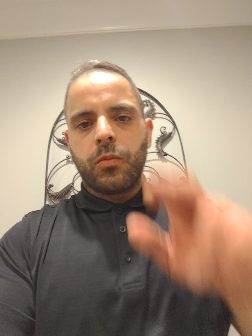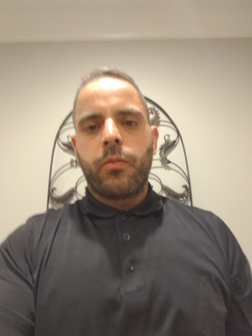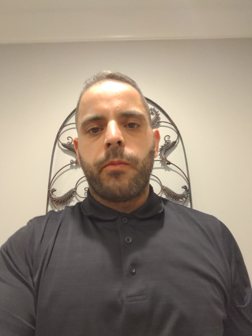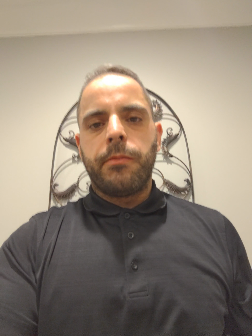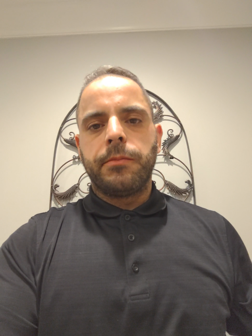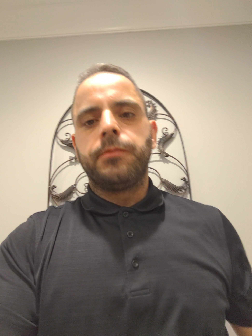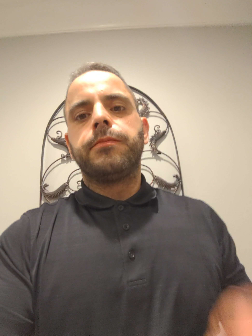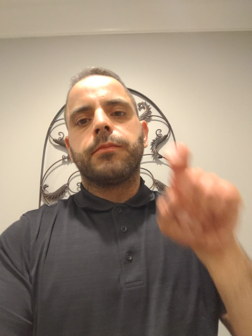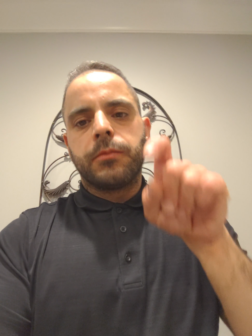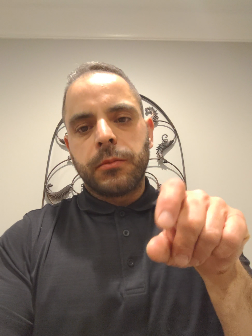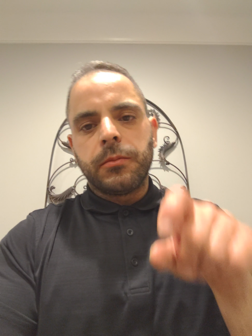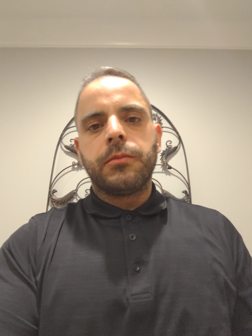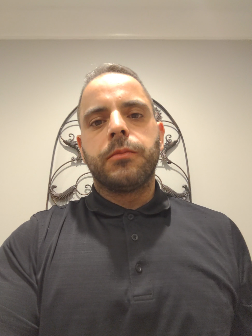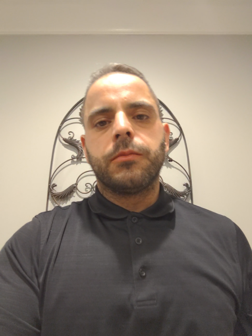have to